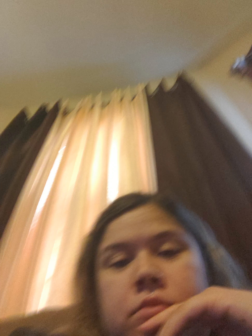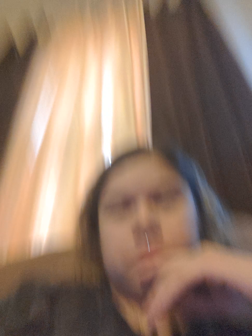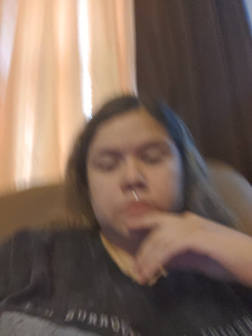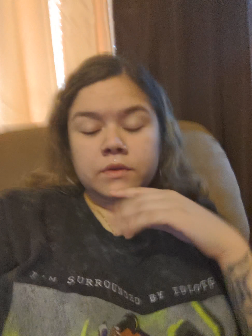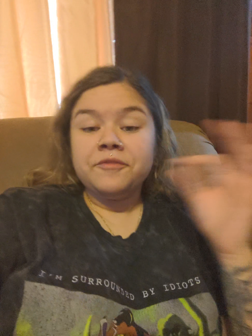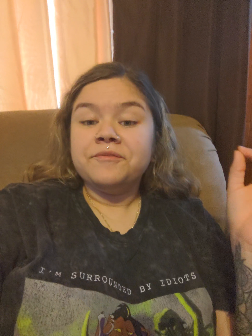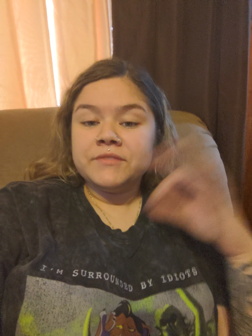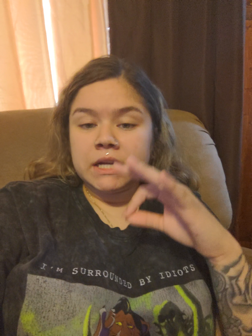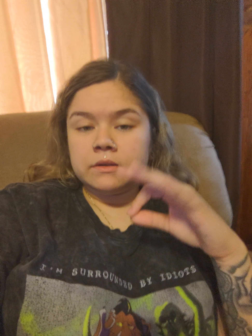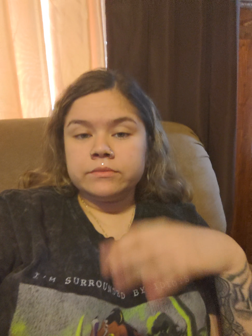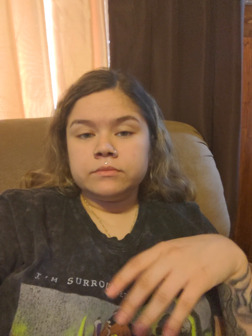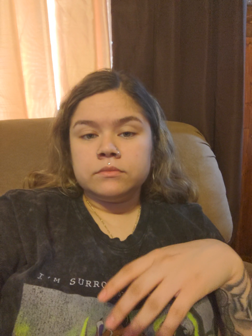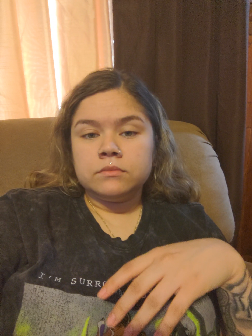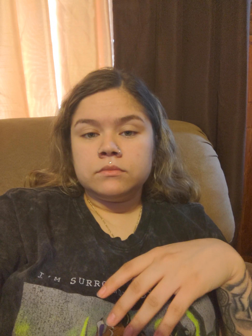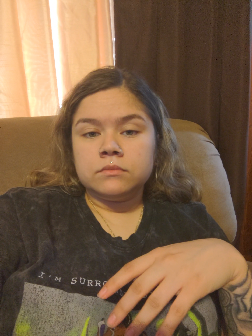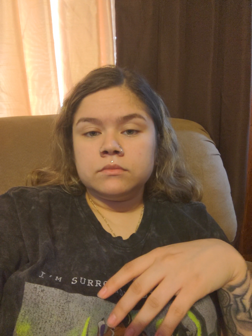fit